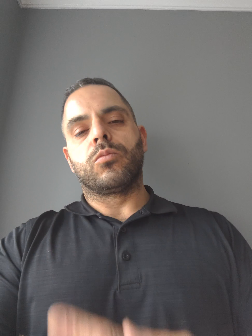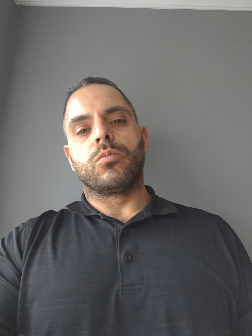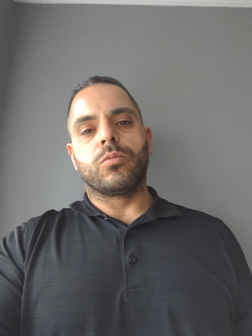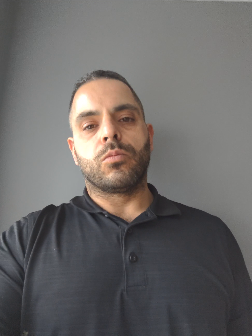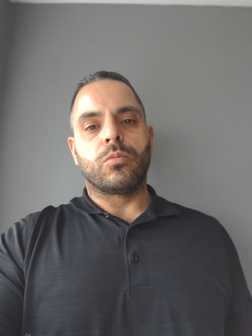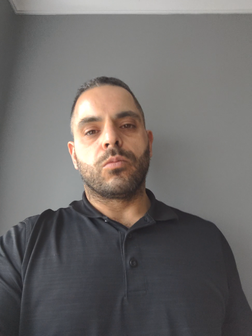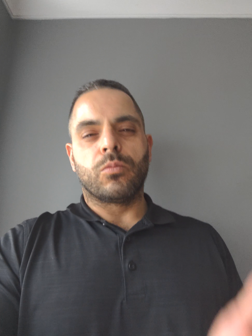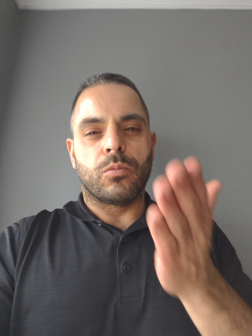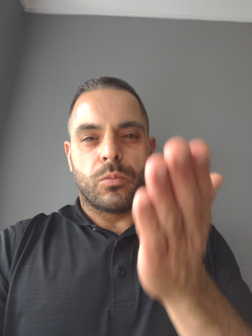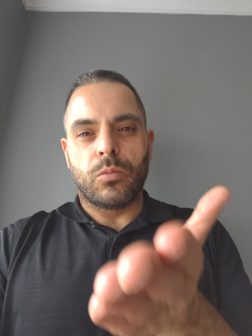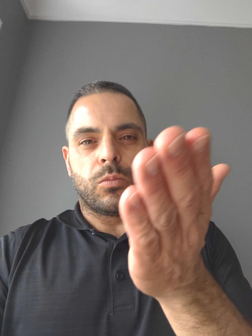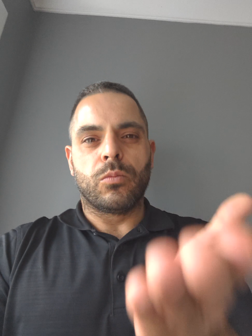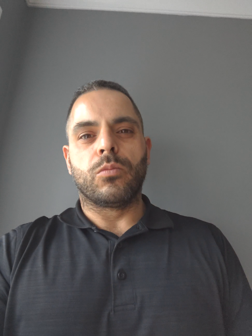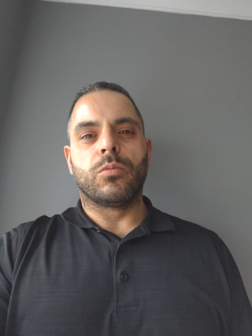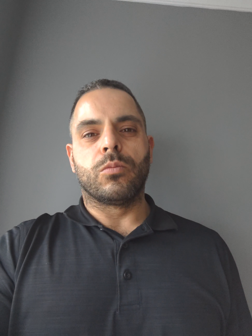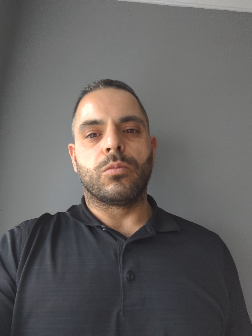boat